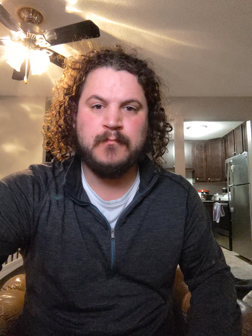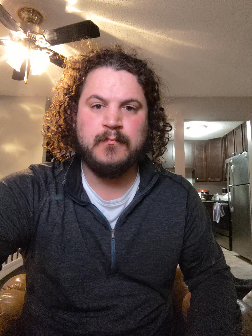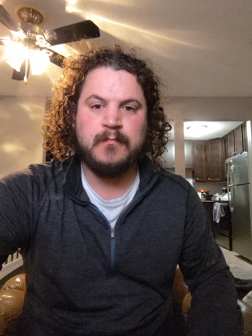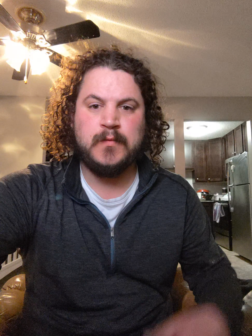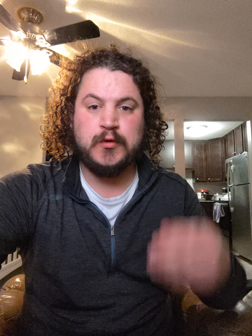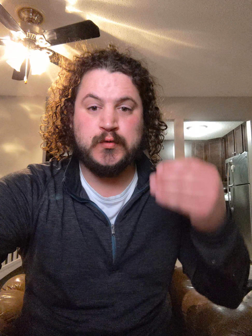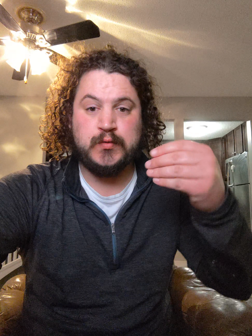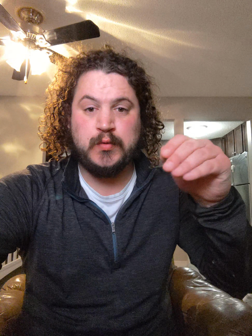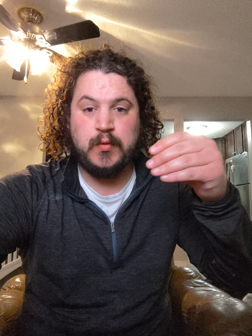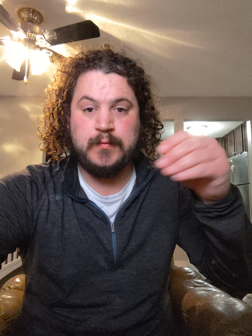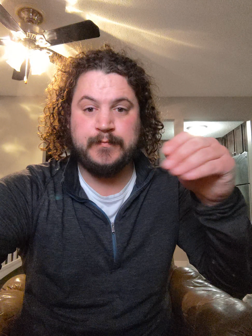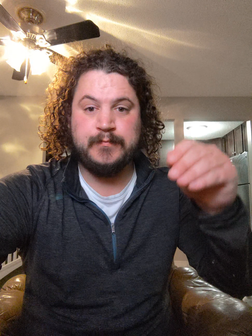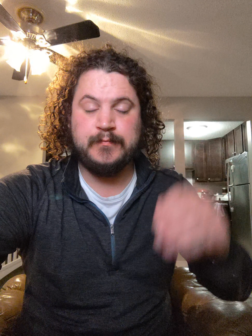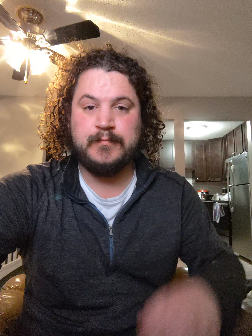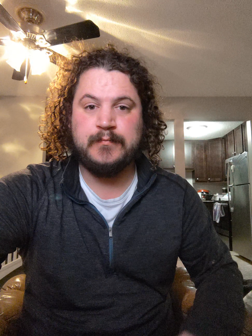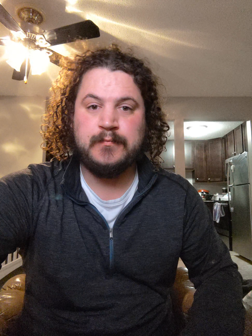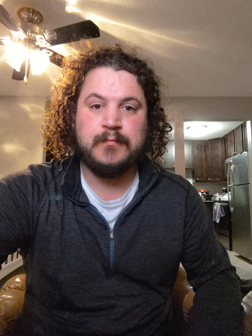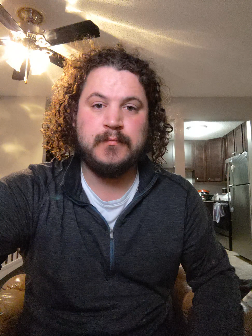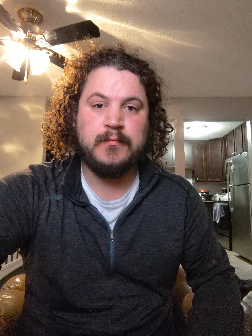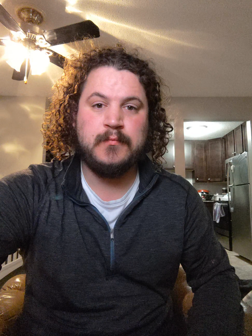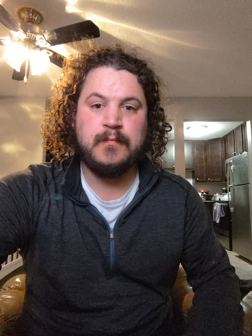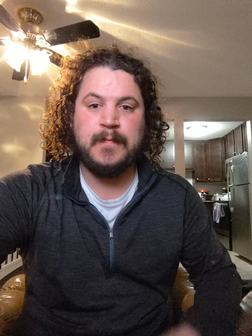store